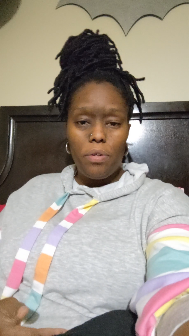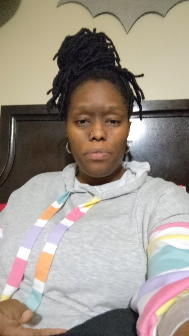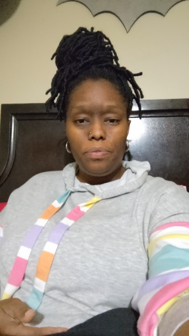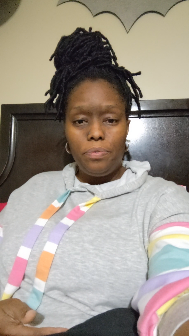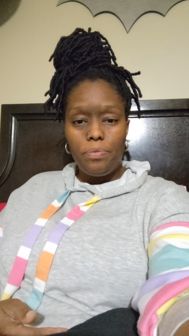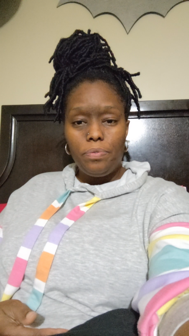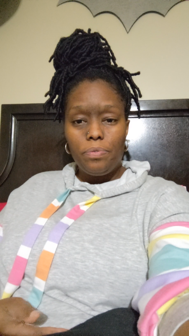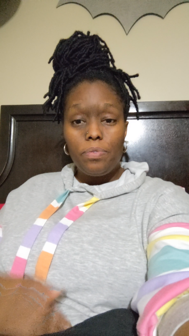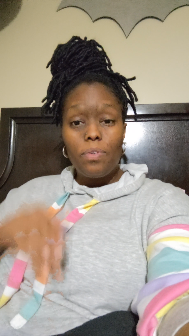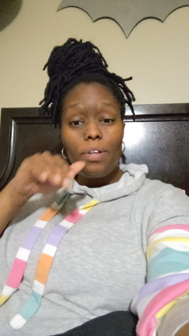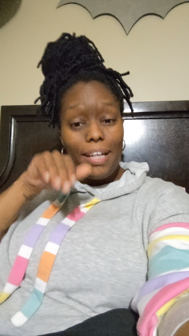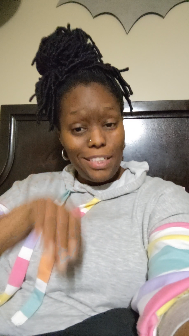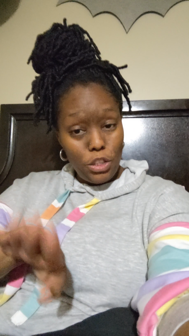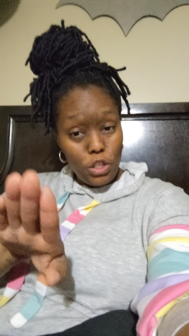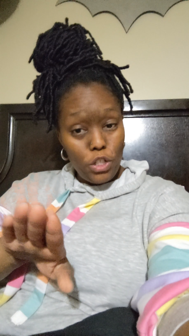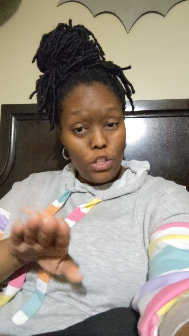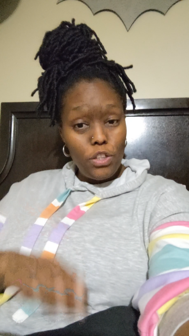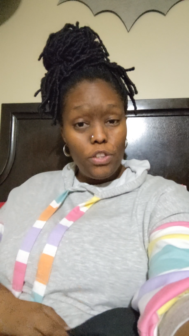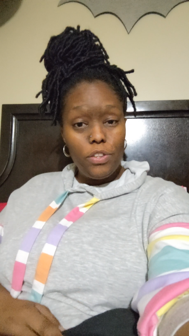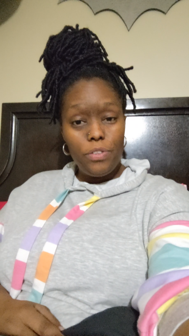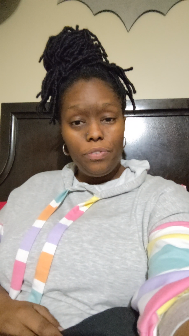enter